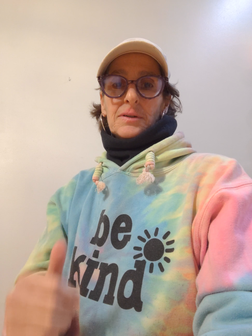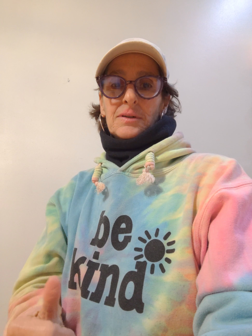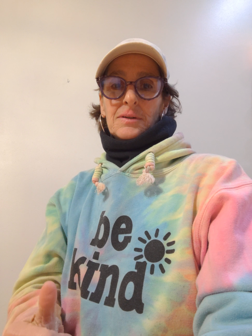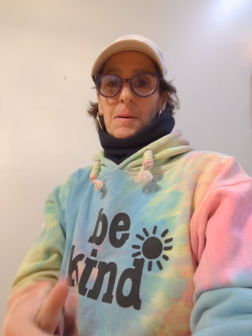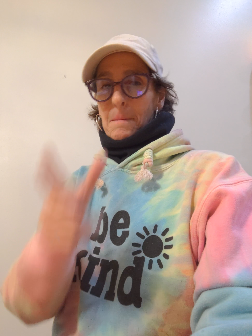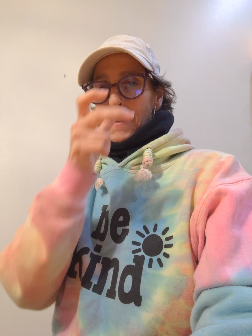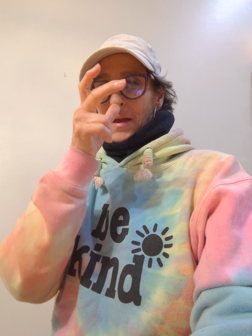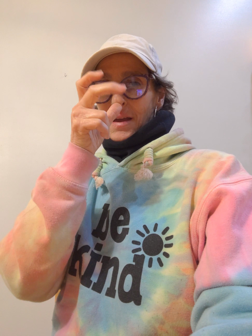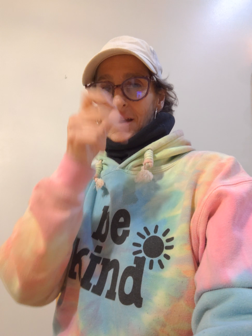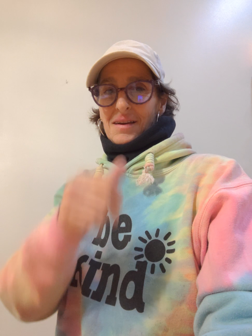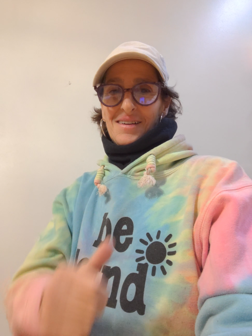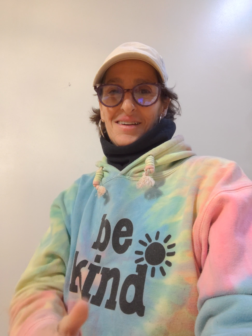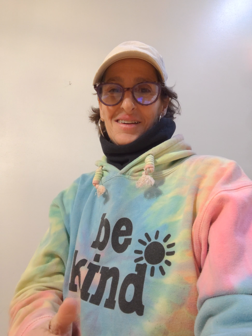bug